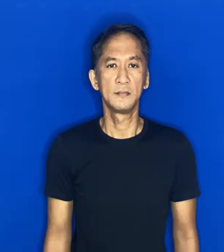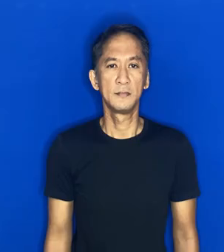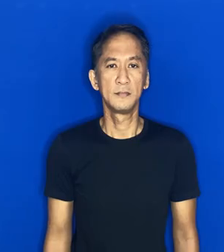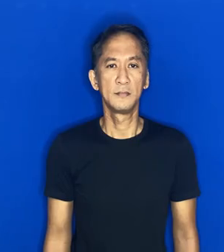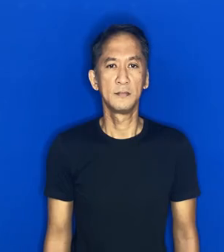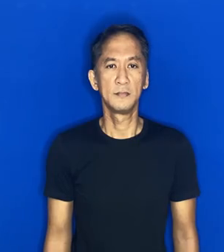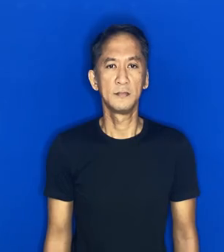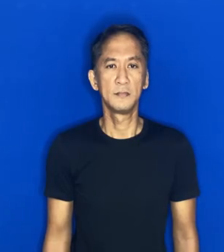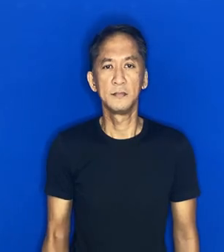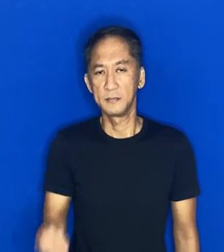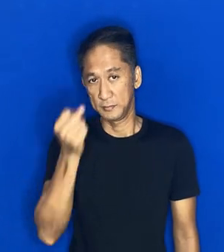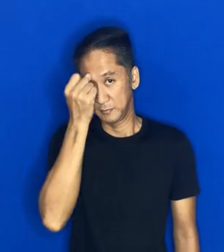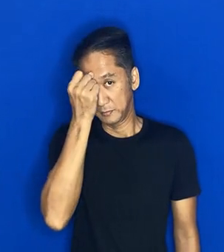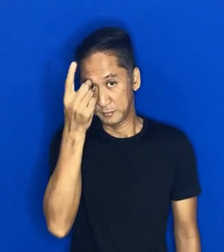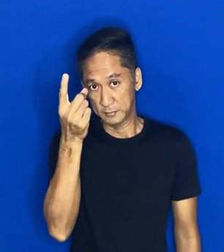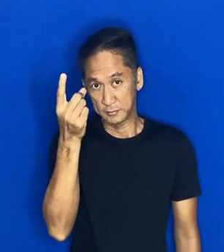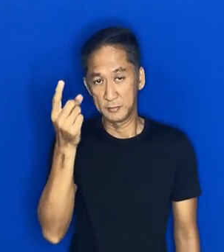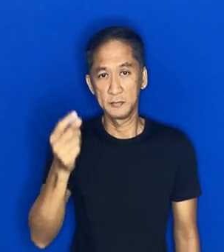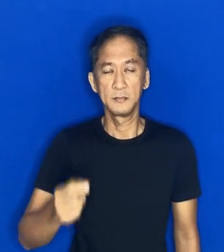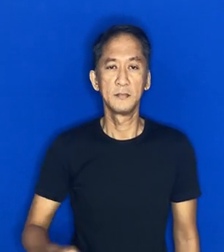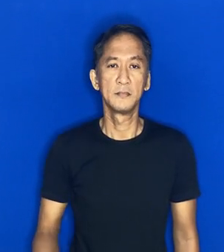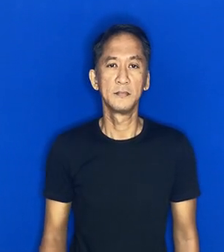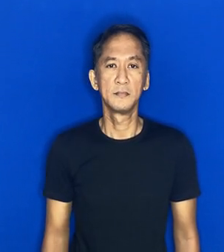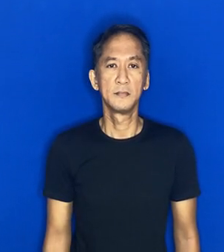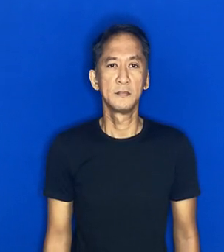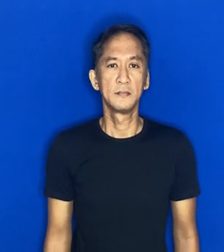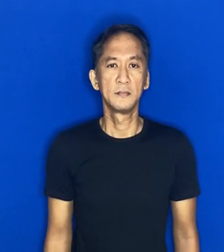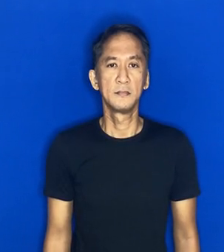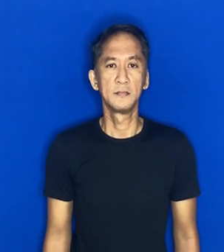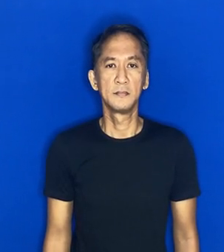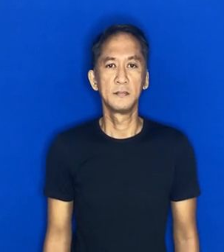understand